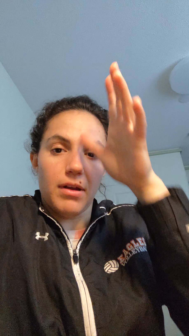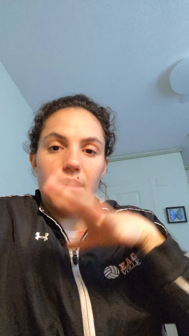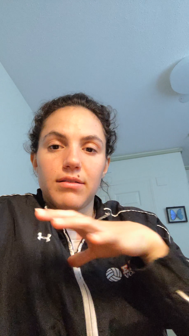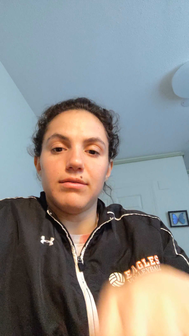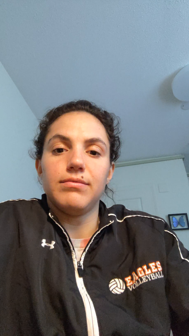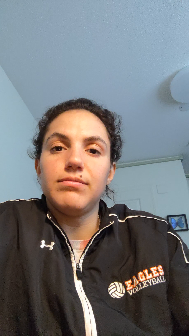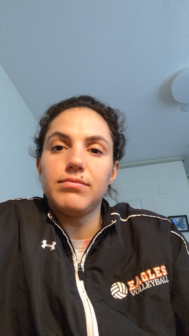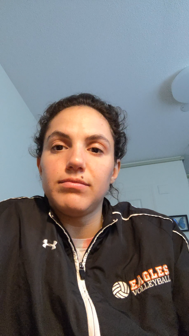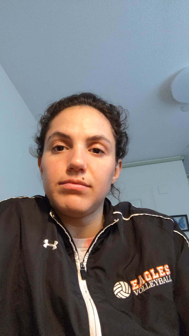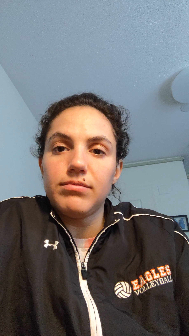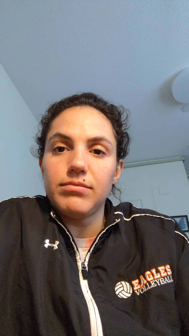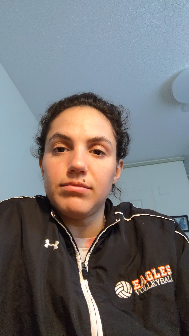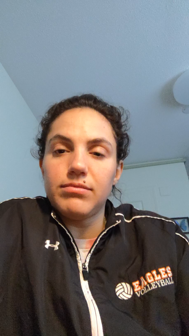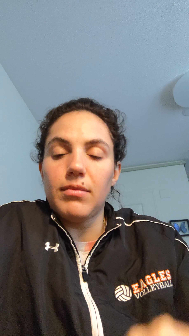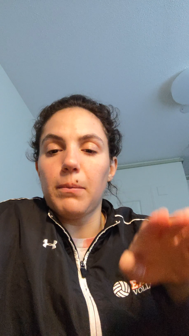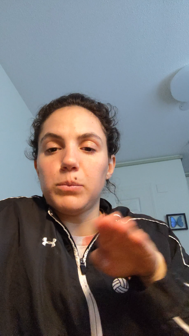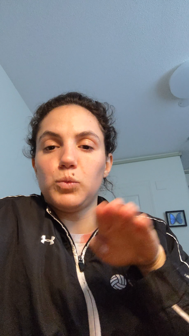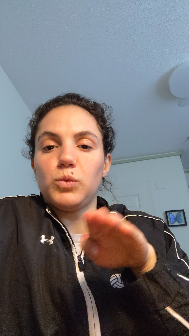boots